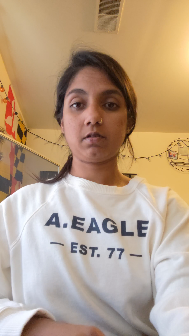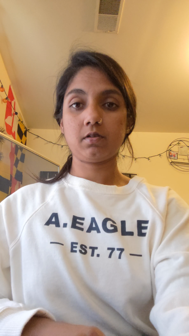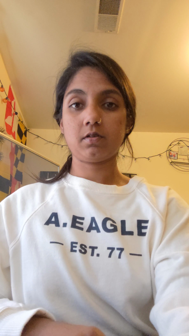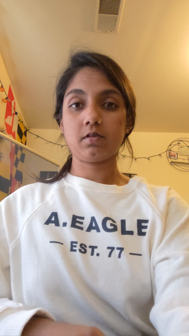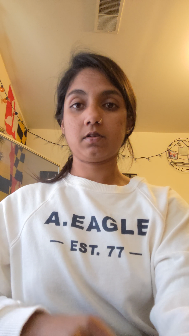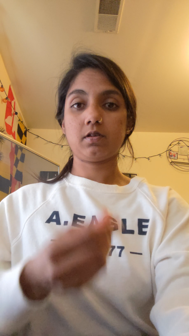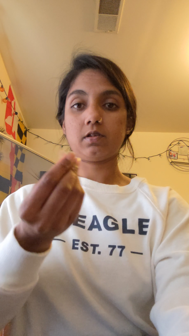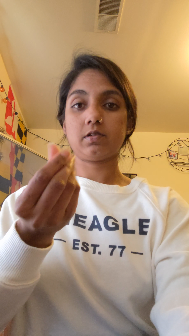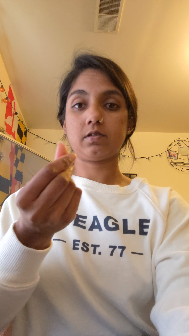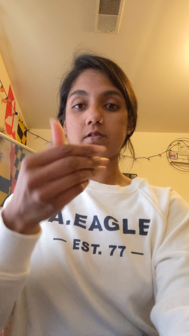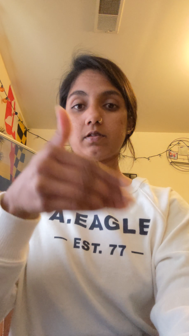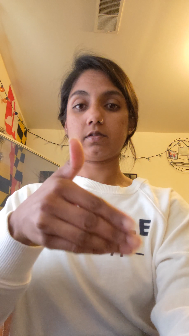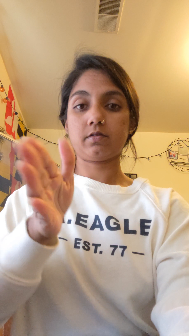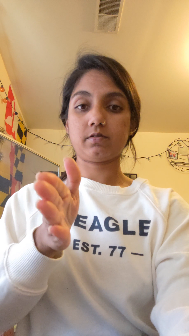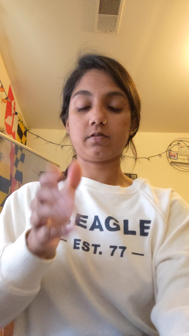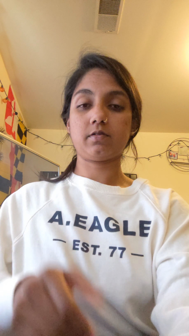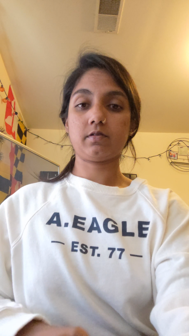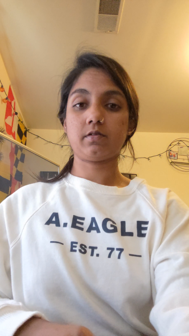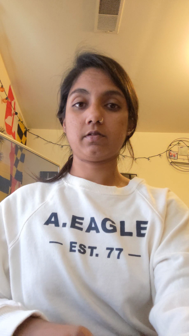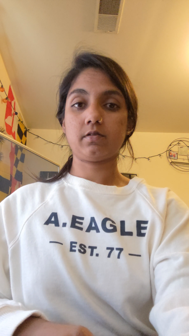sandbox